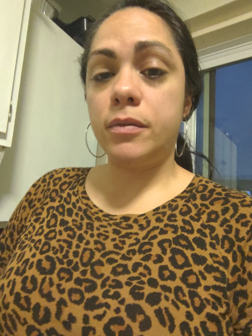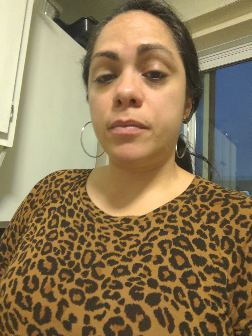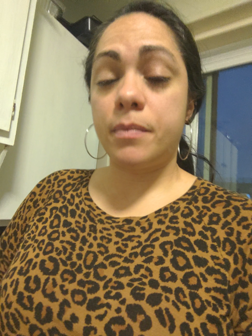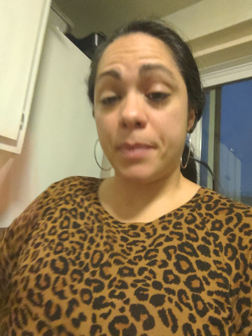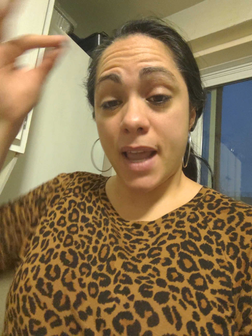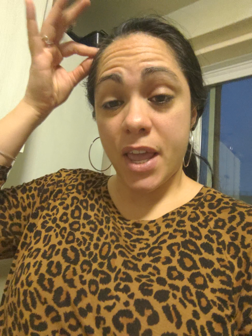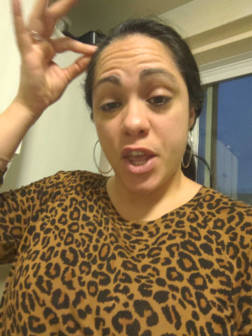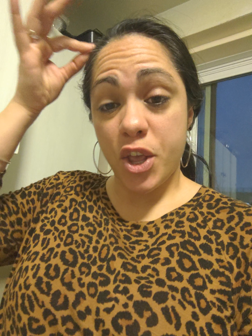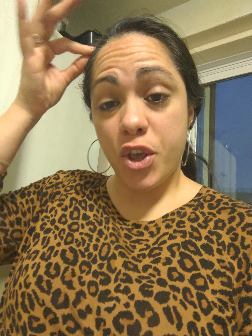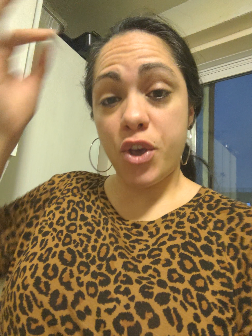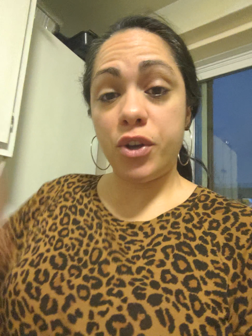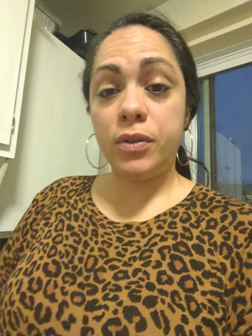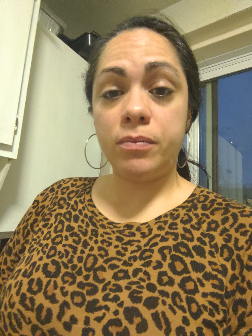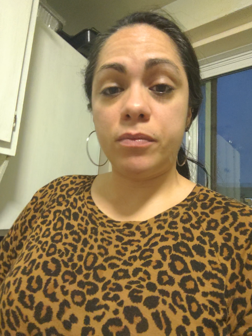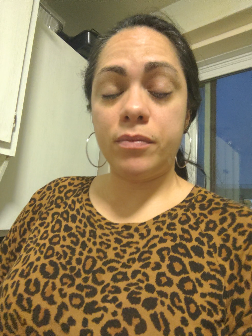hair